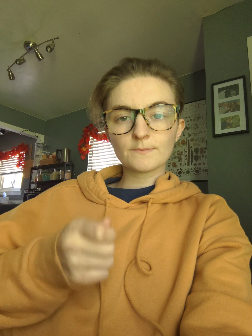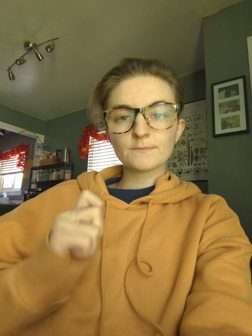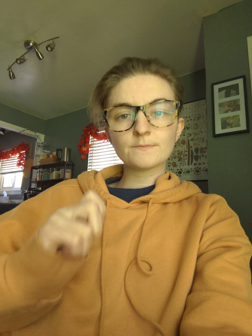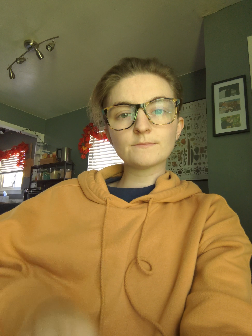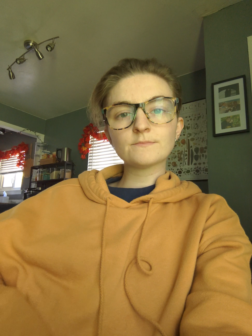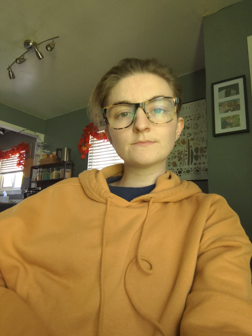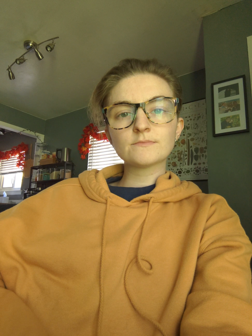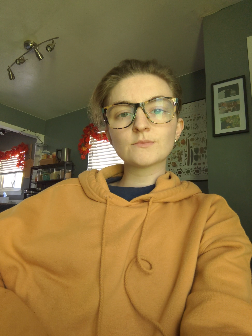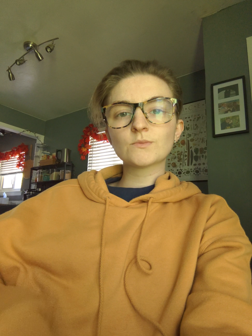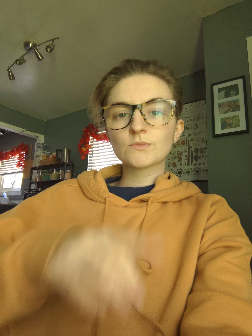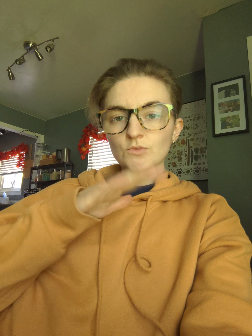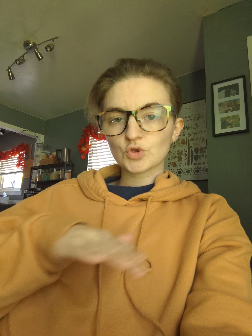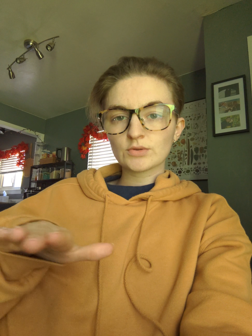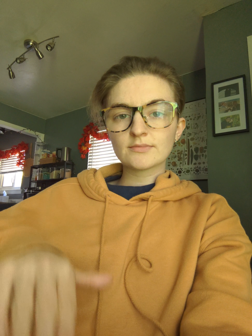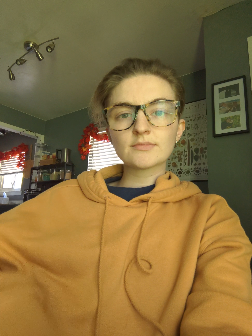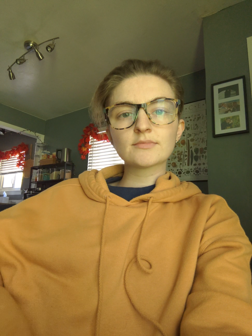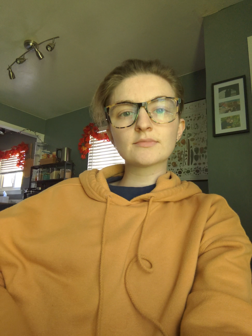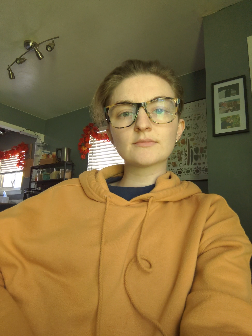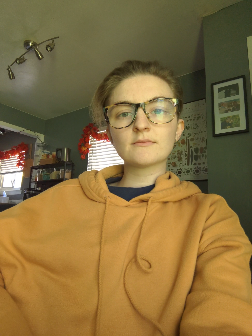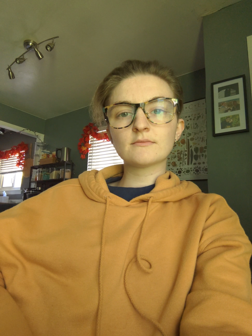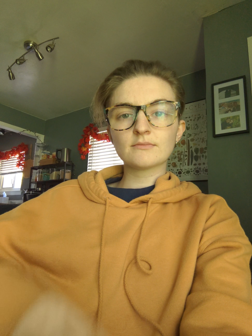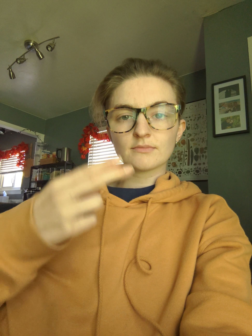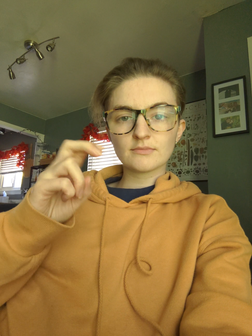children